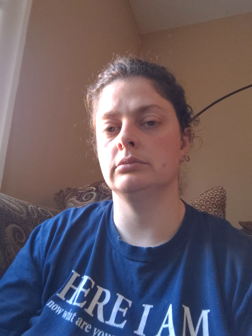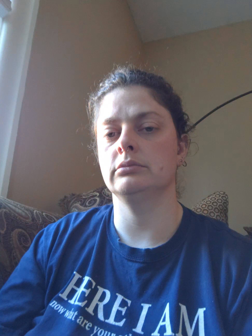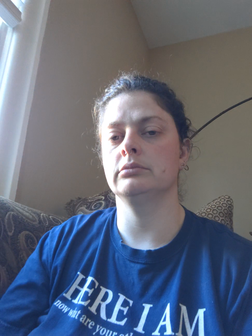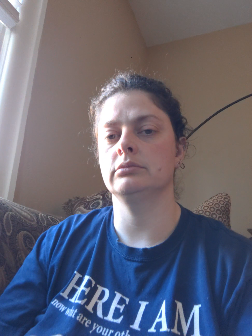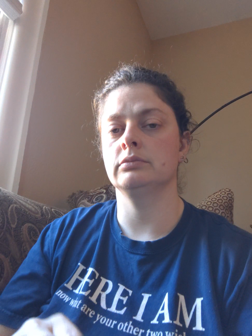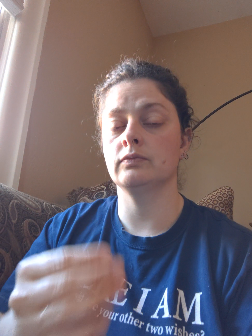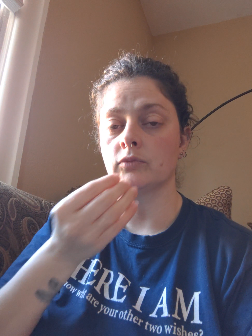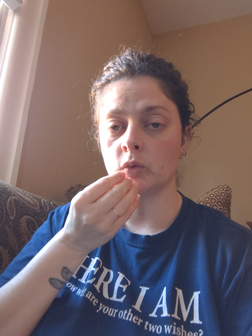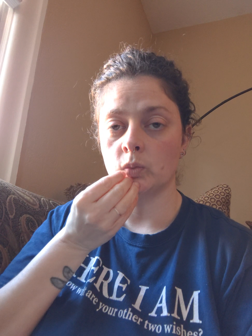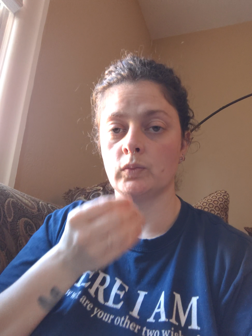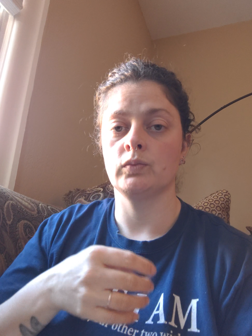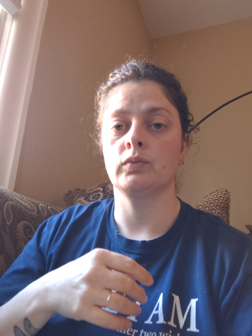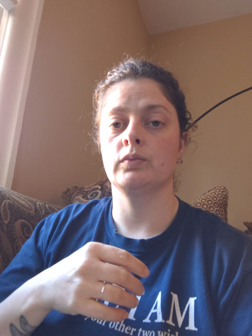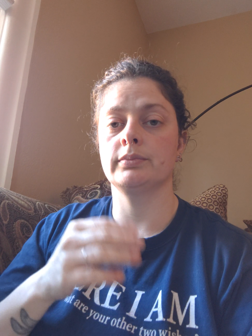food